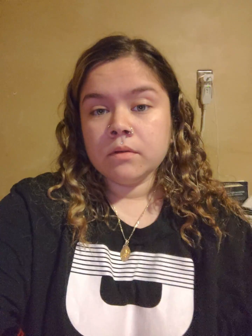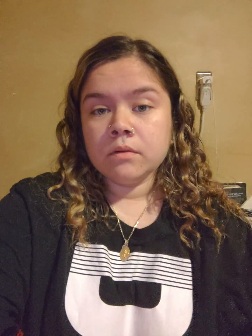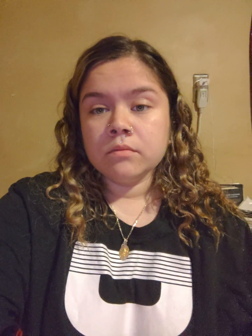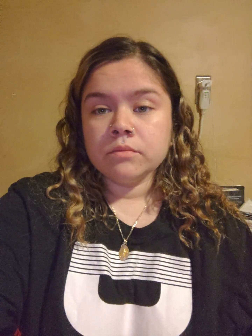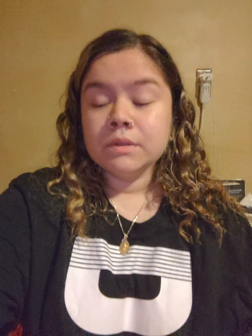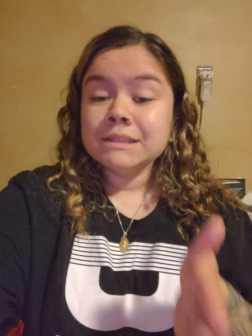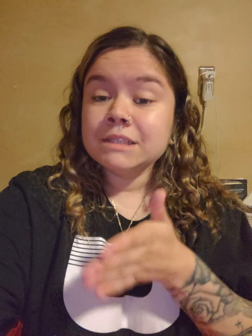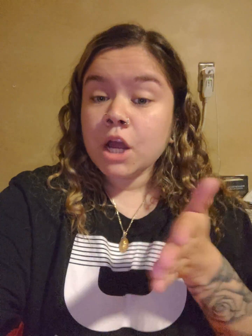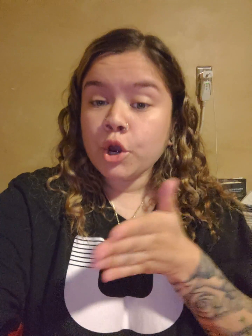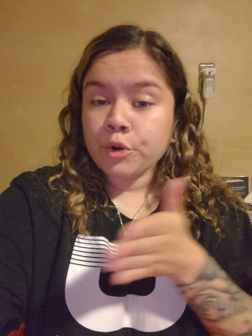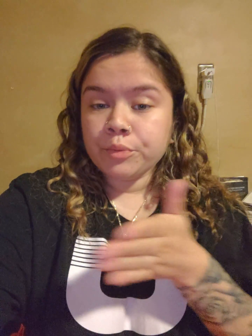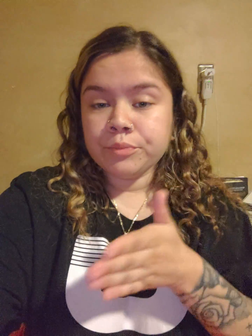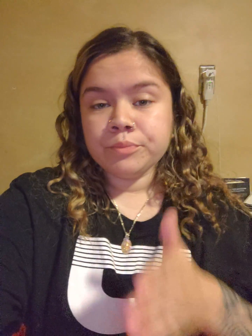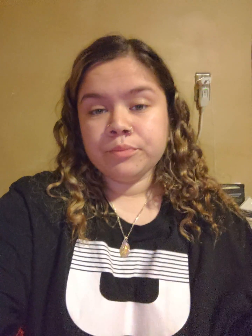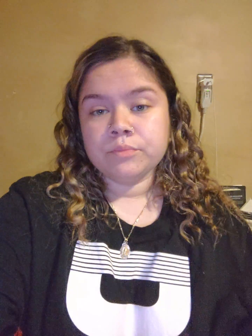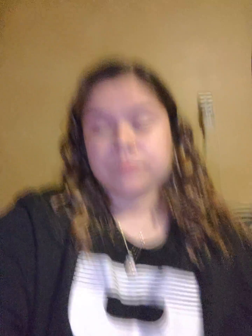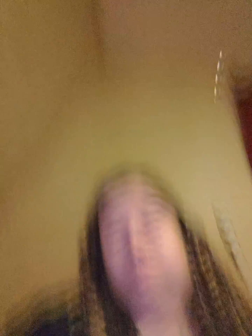share